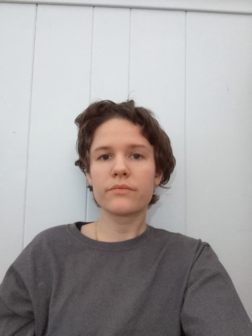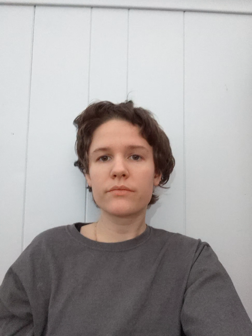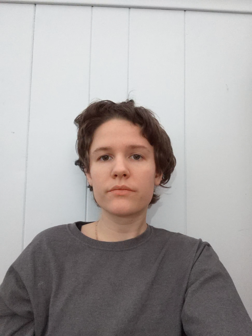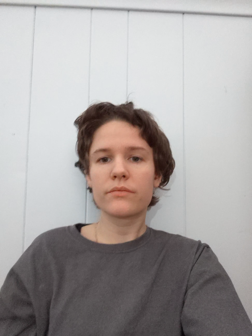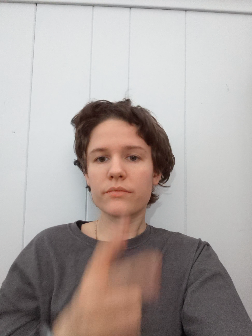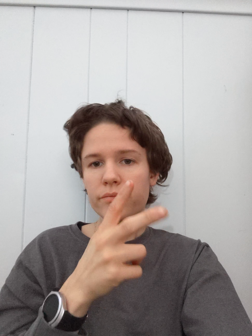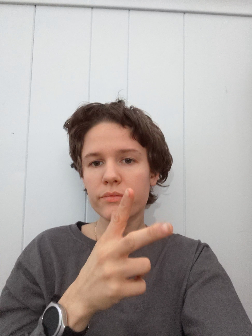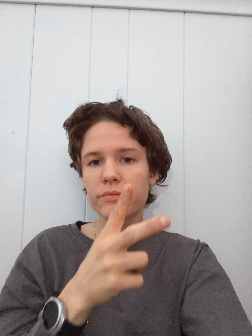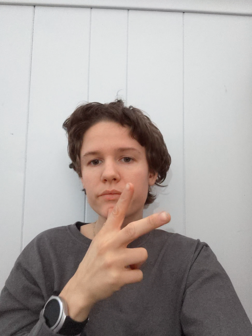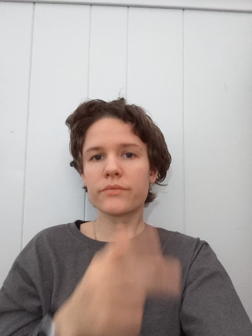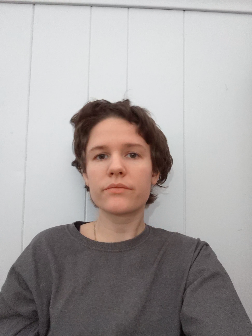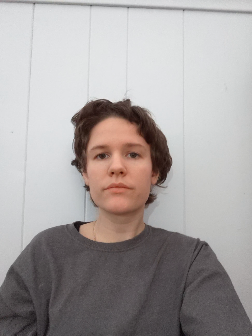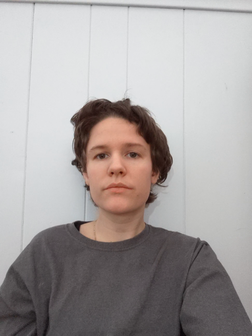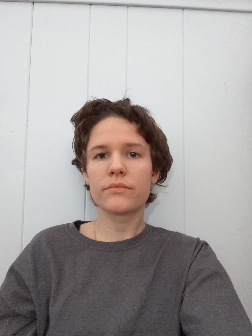hen